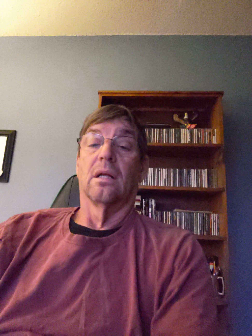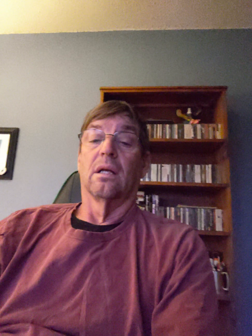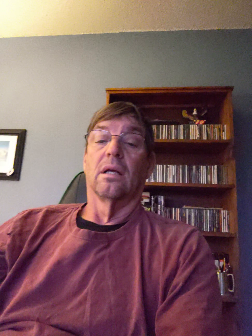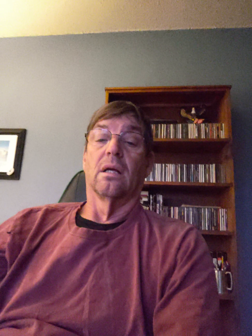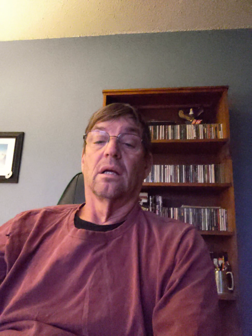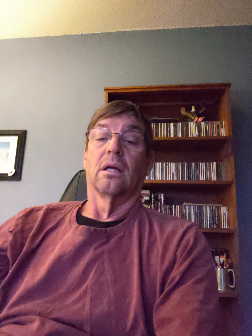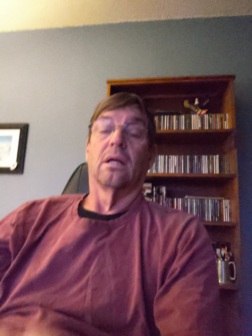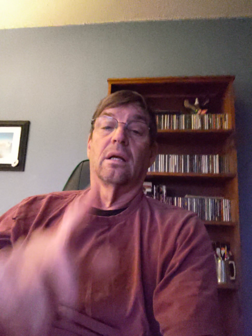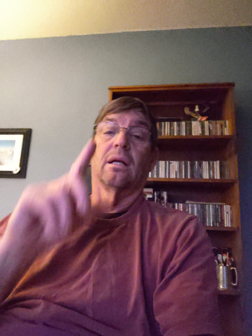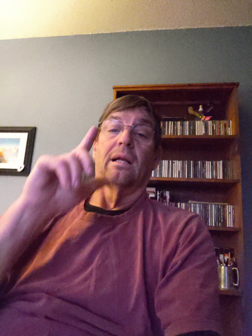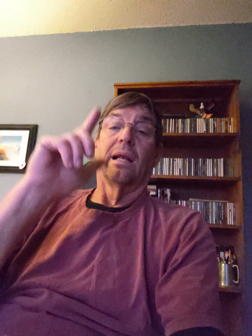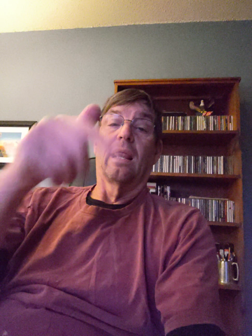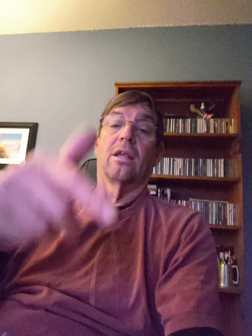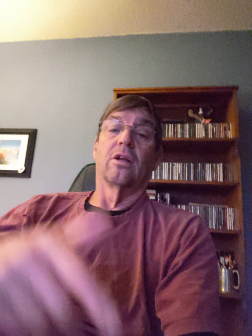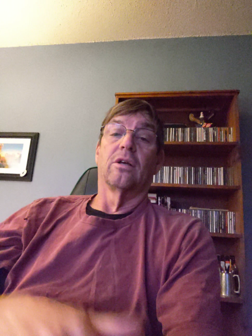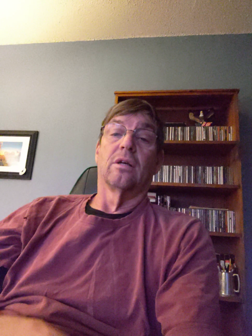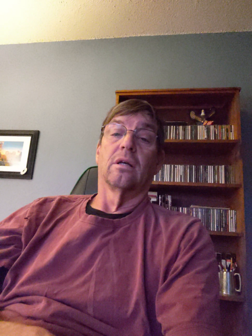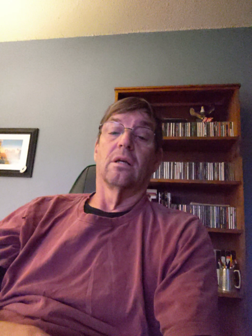later